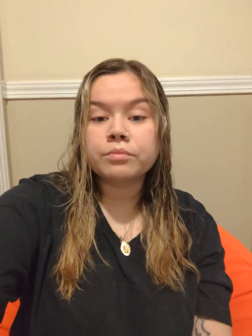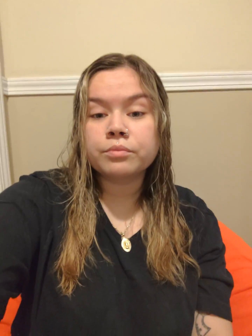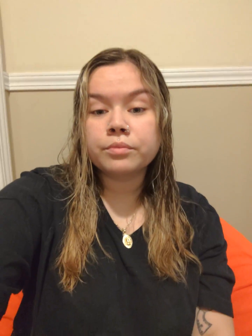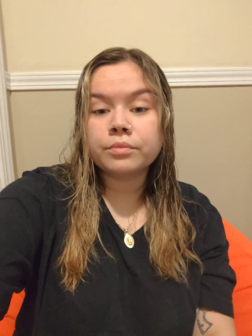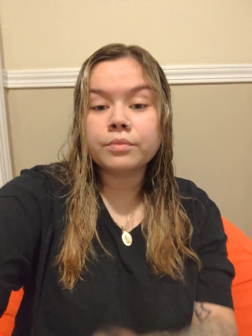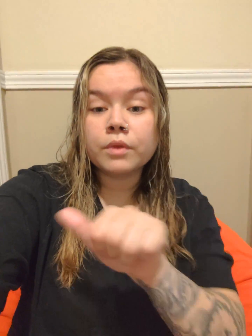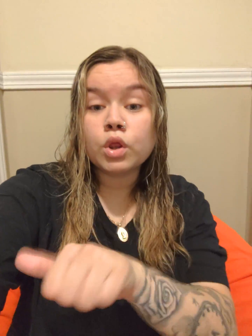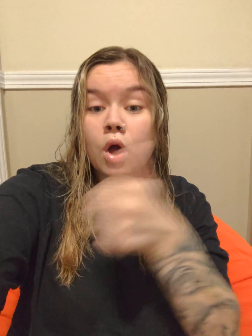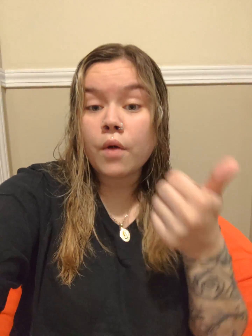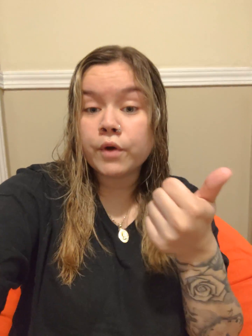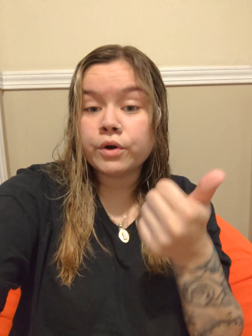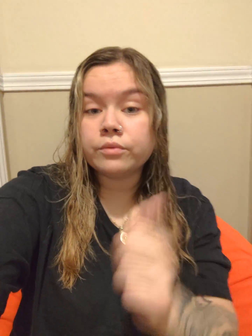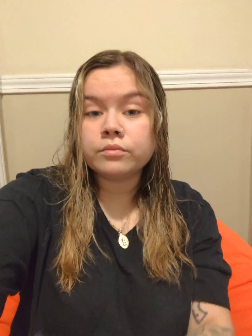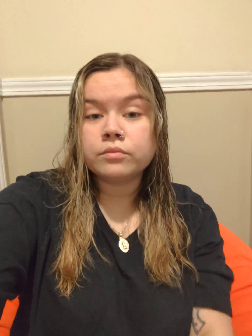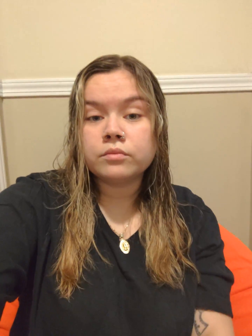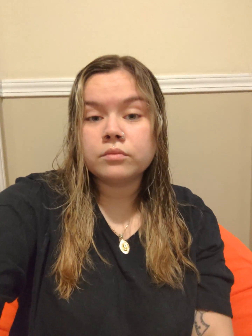other